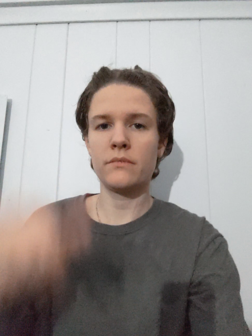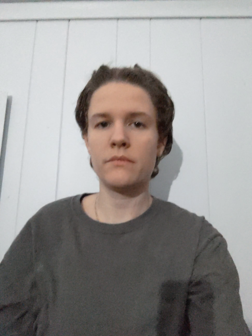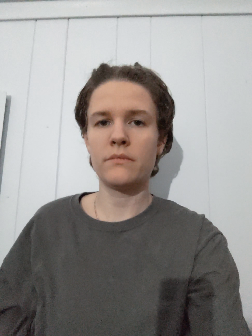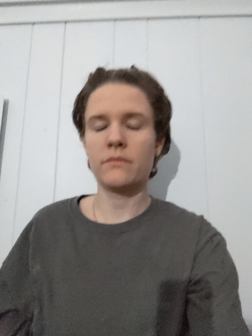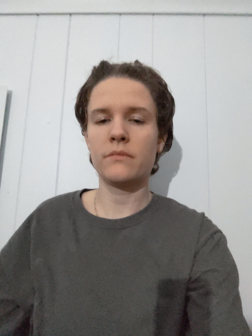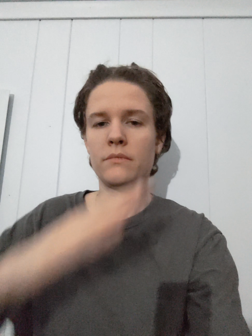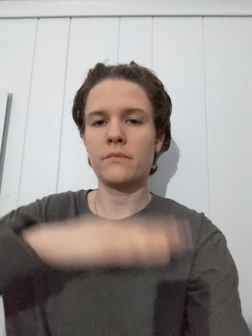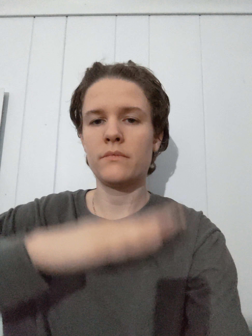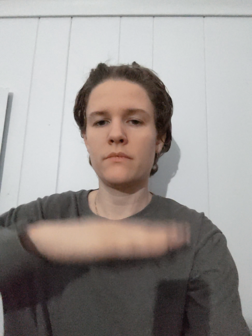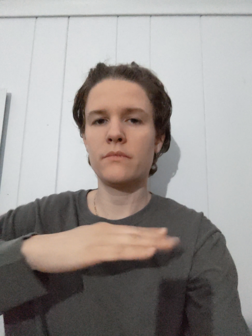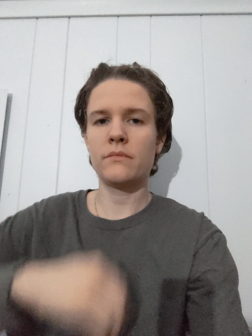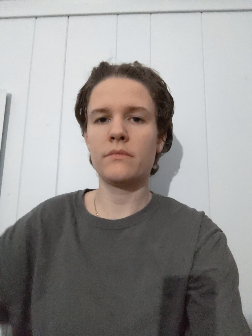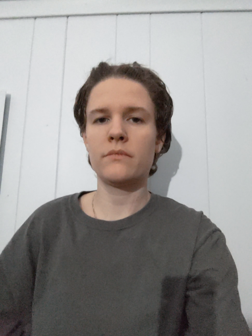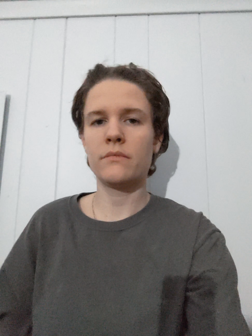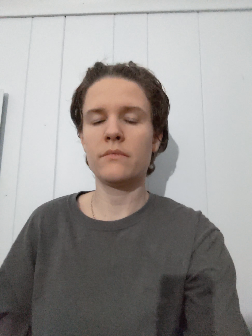table